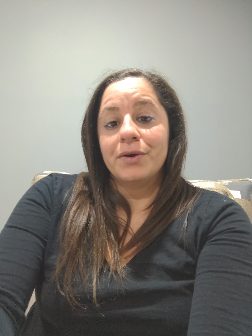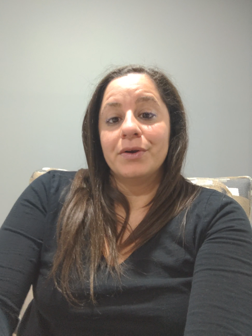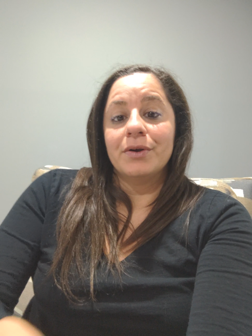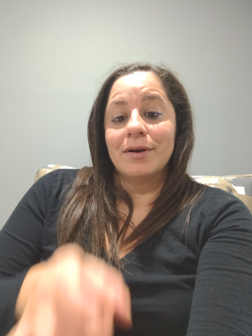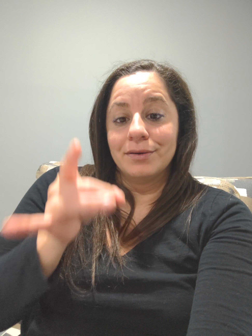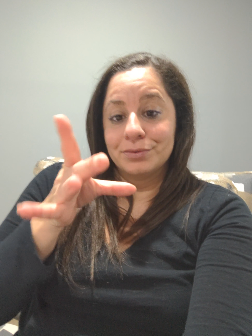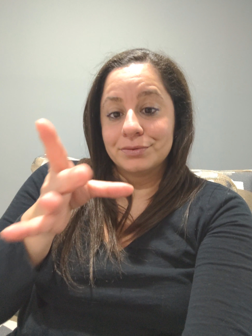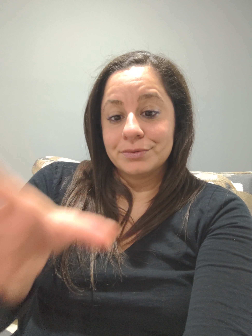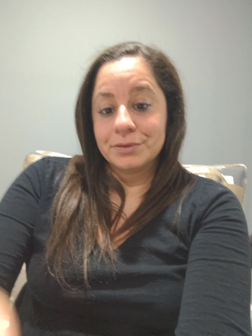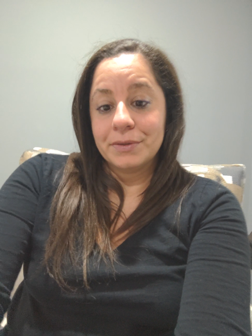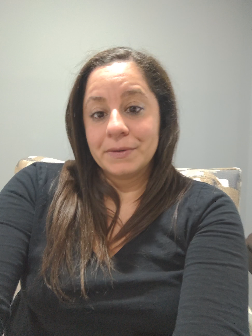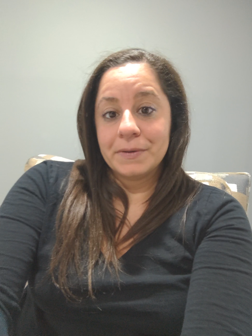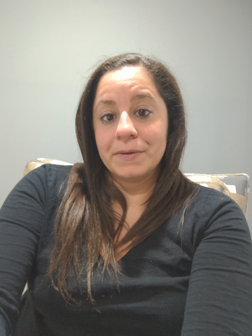hate